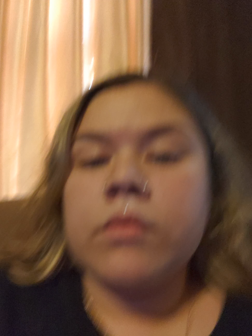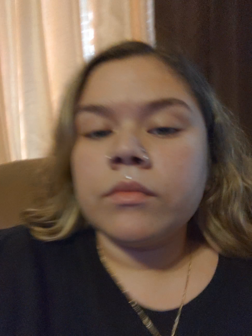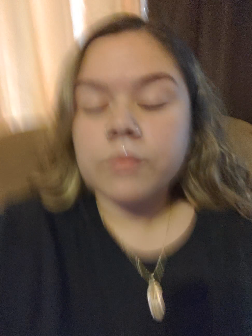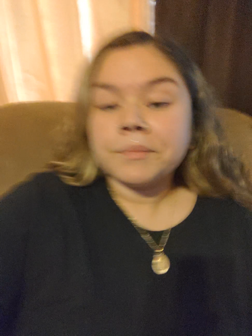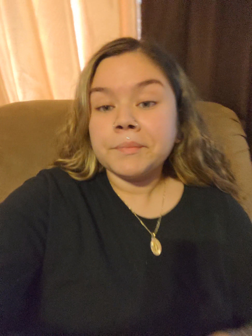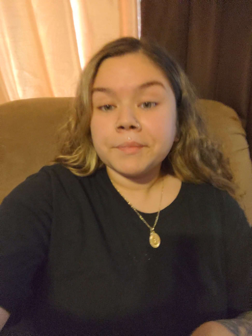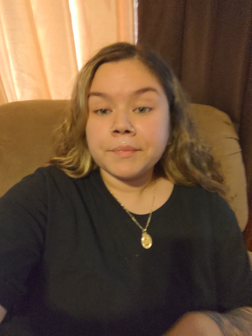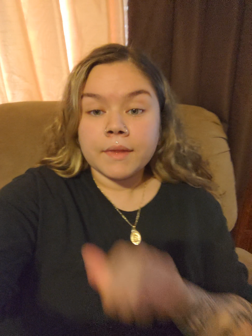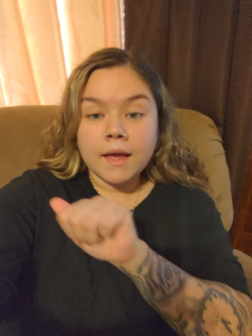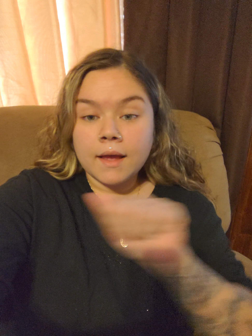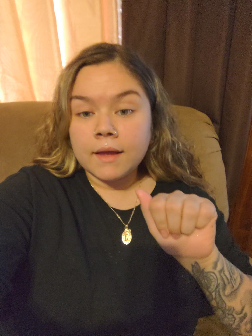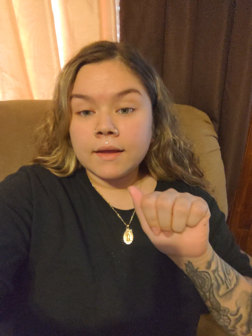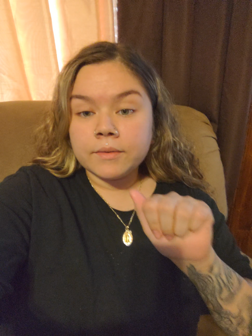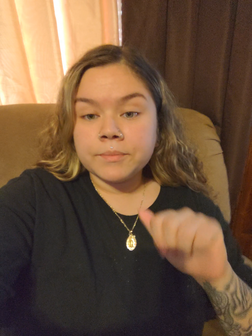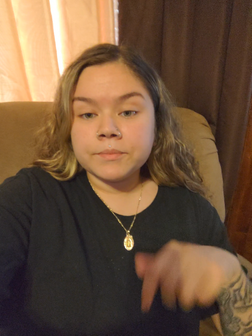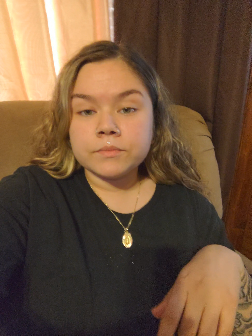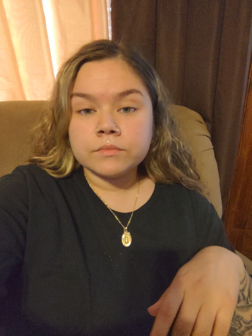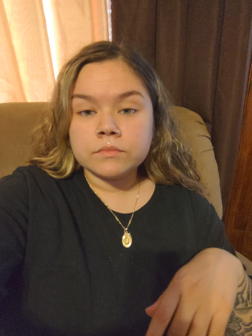a